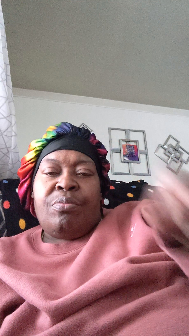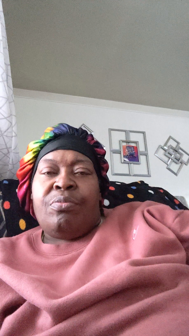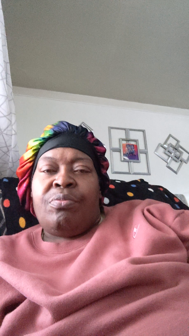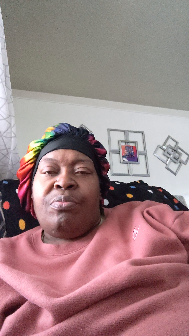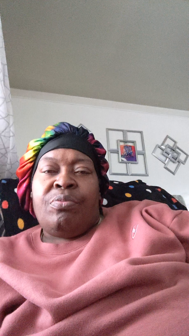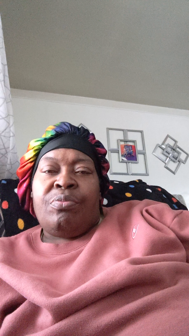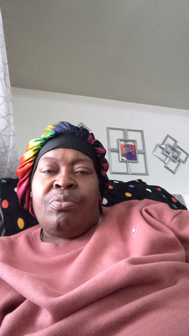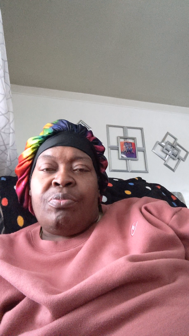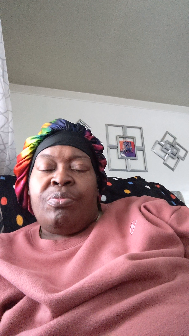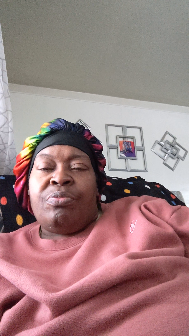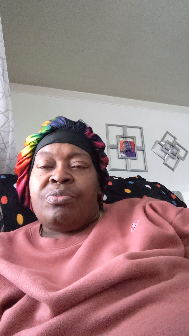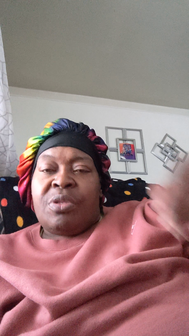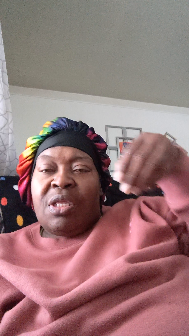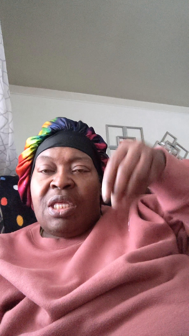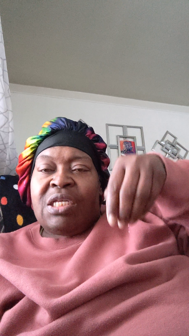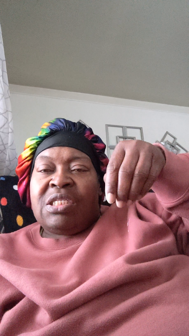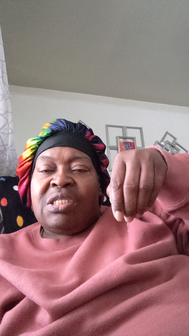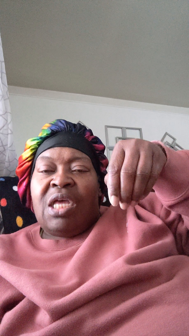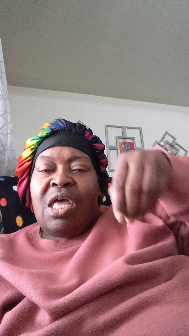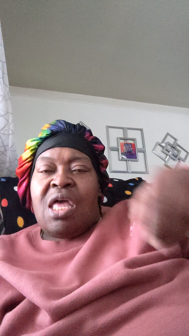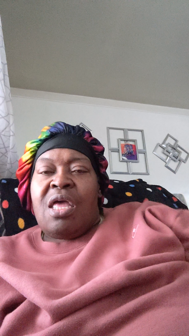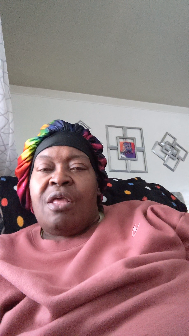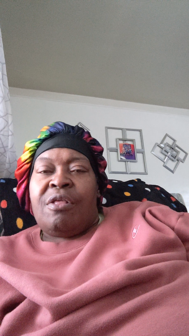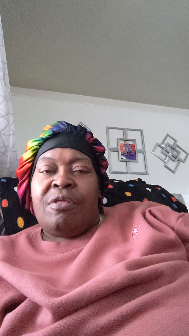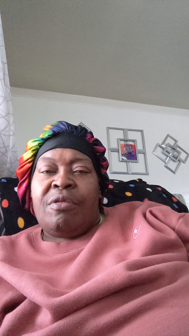inside